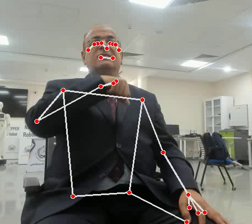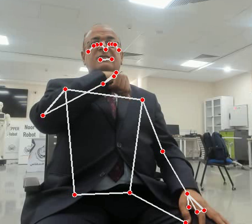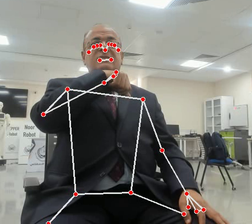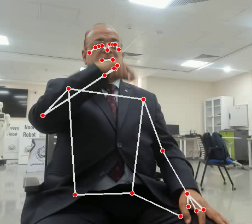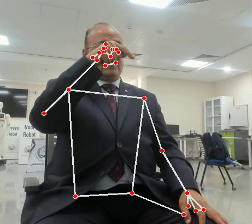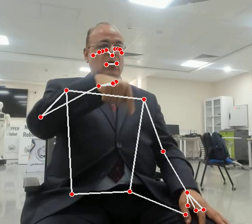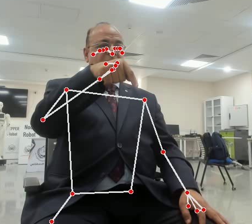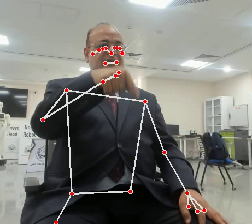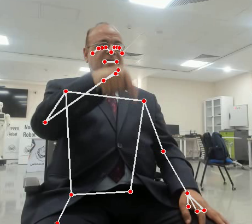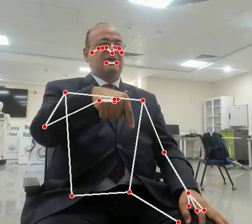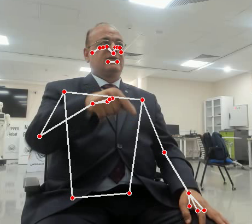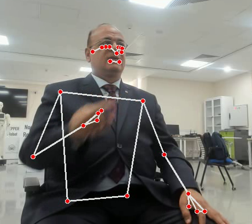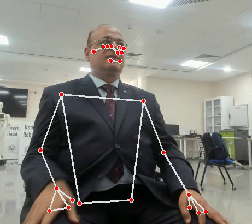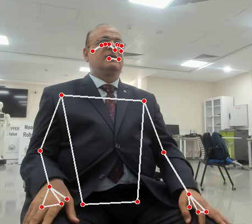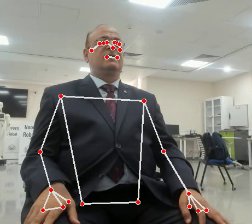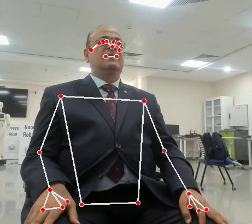delwaty